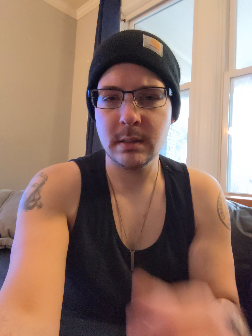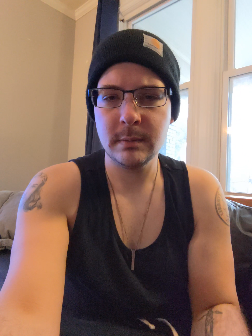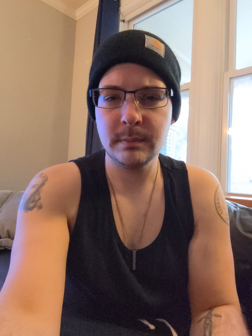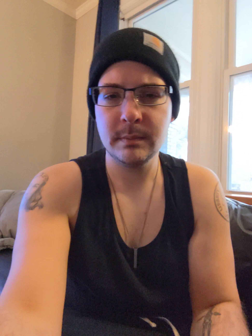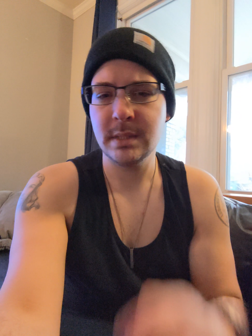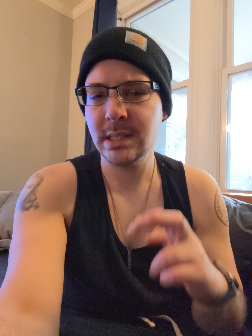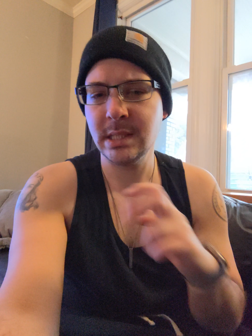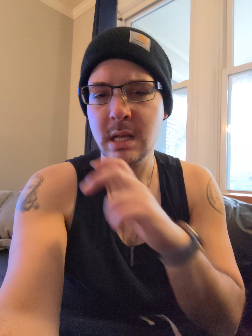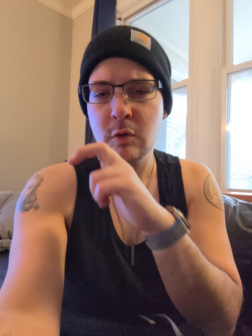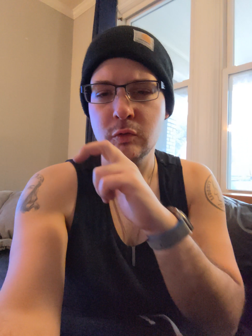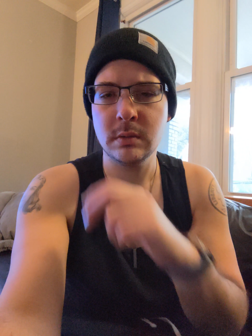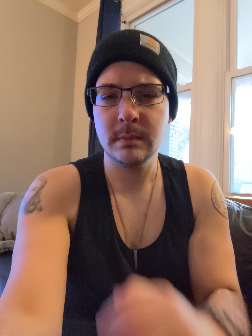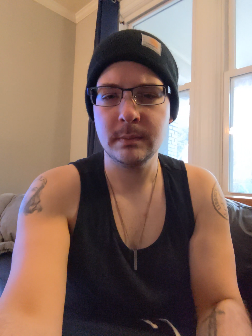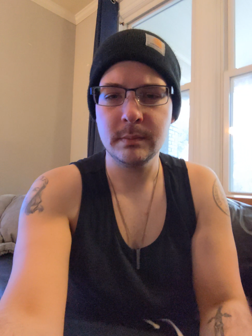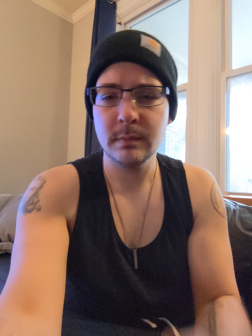stairs